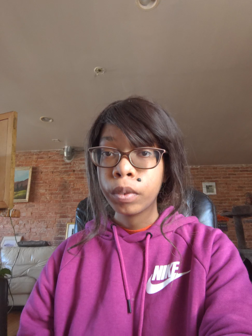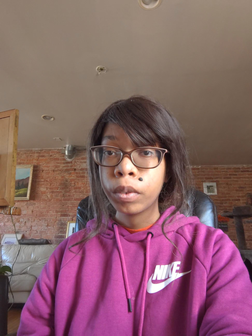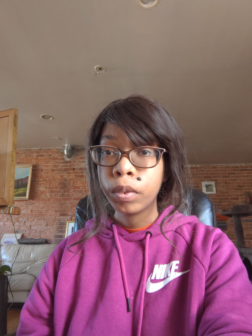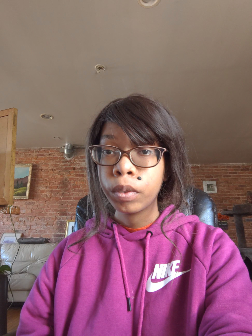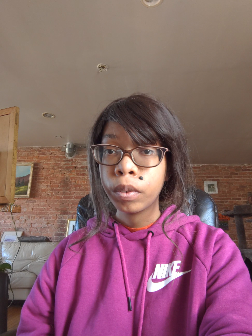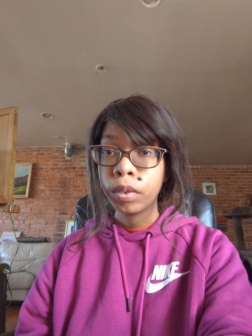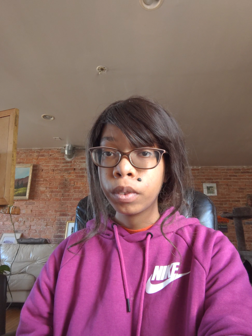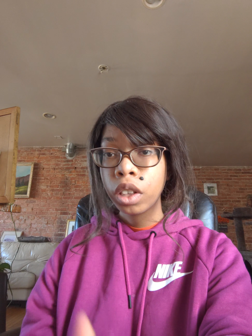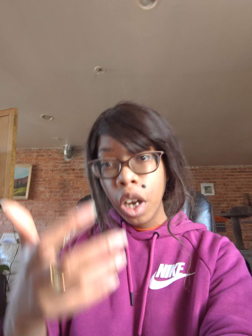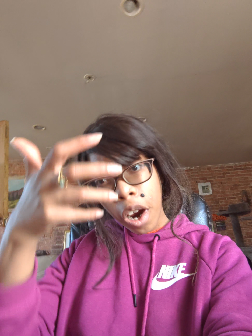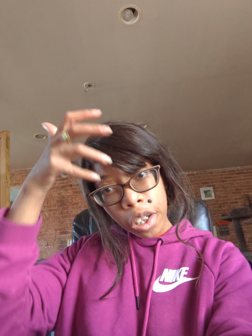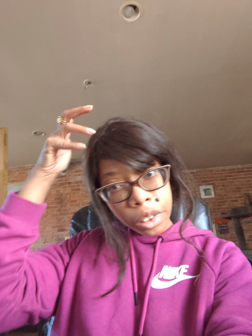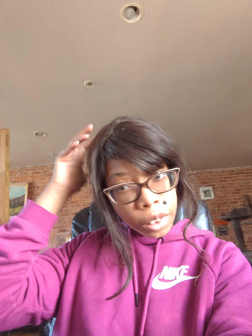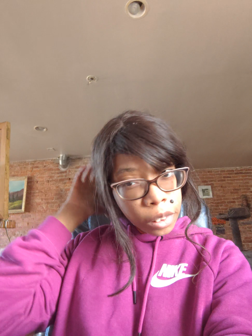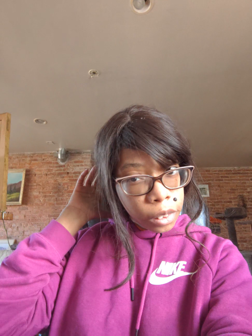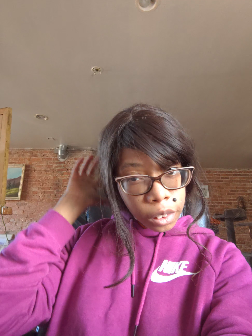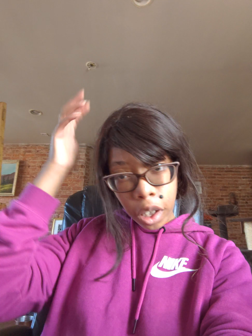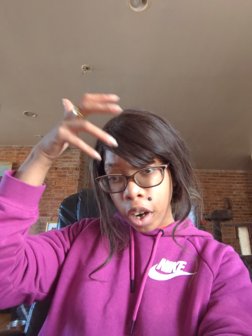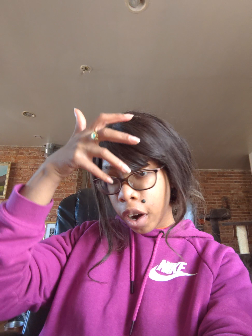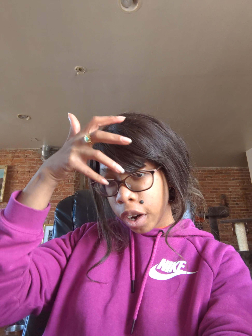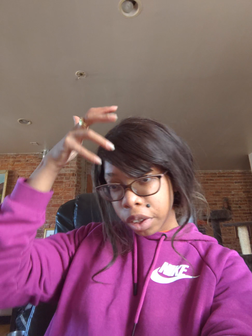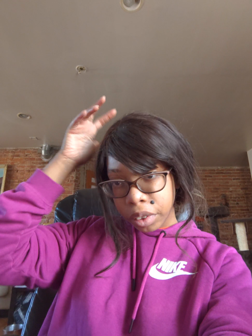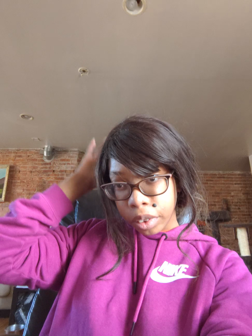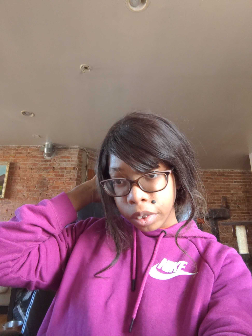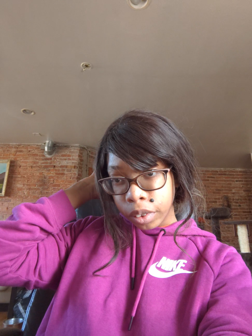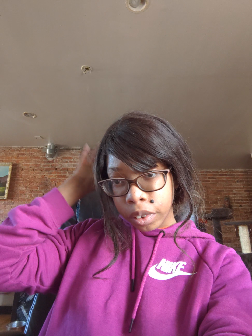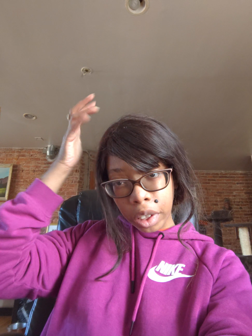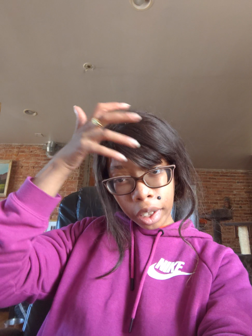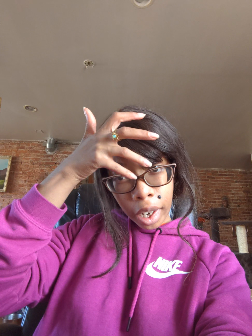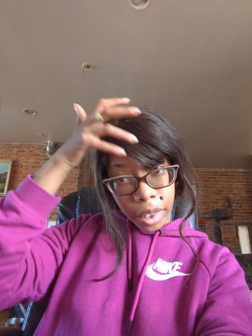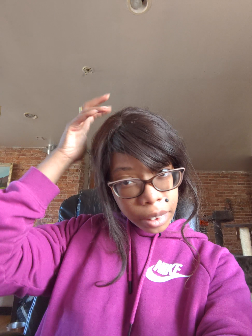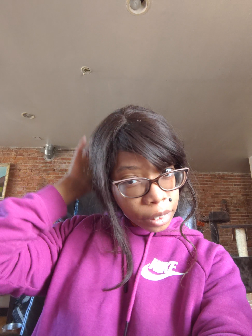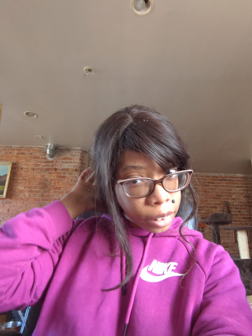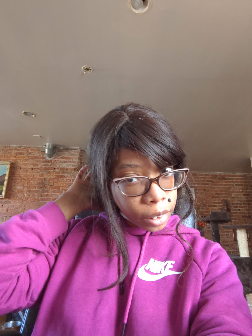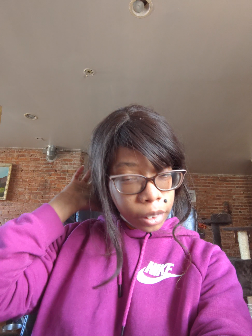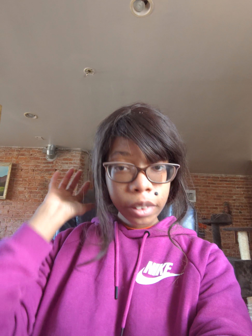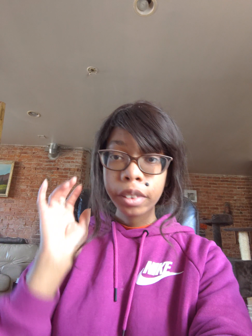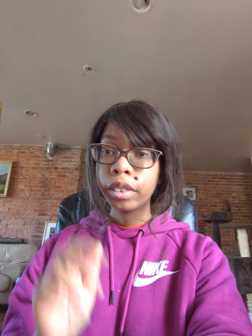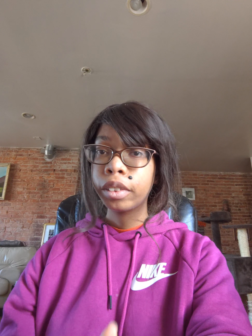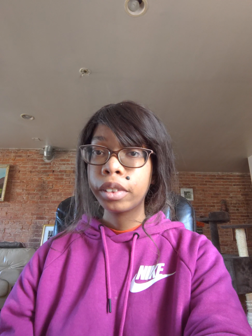lion